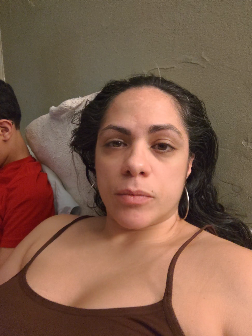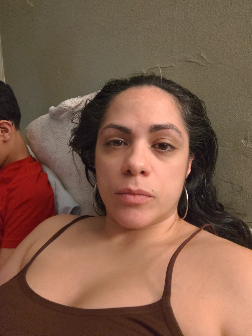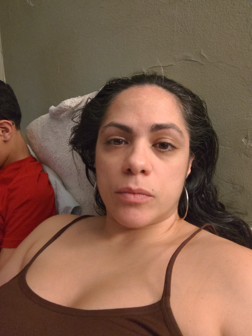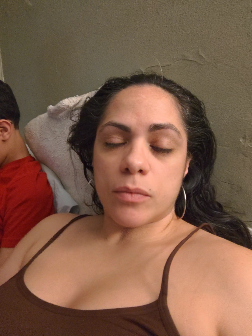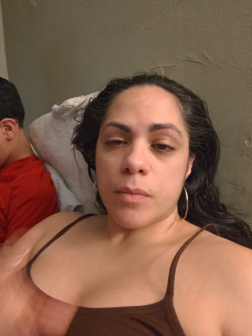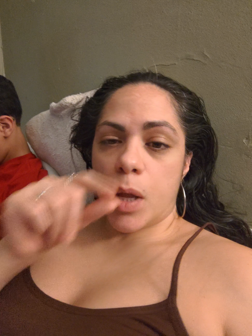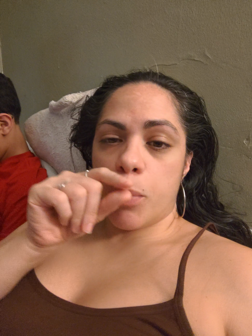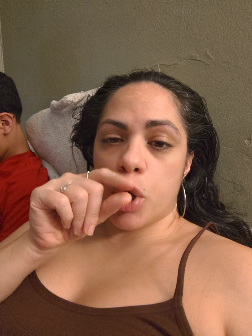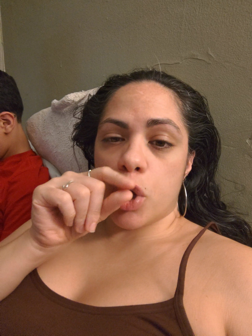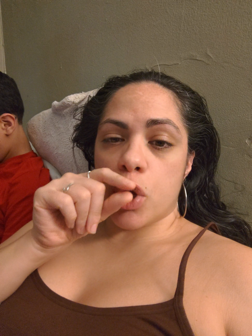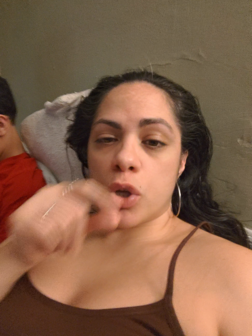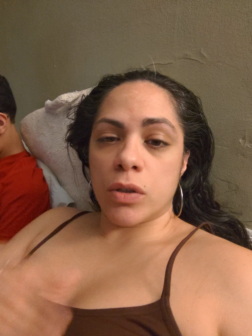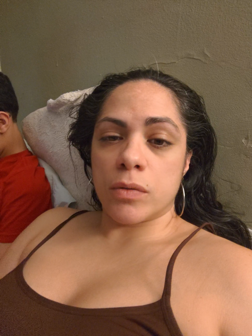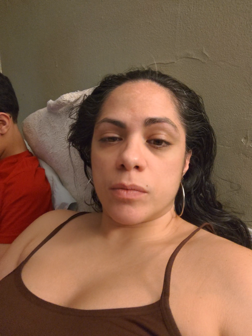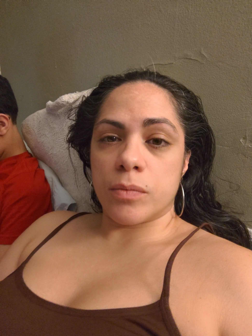bird